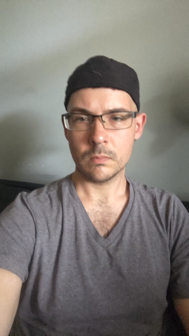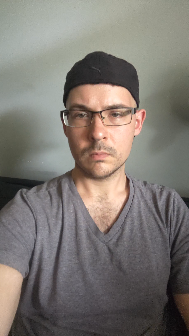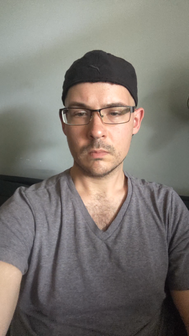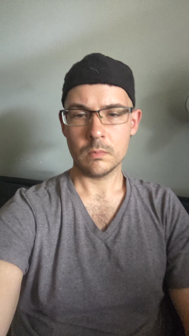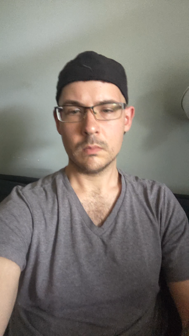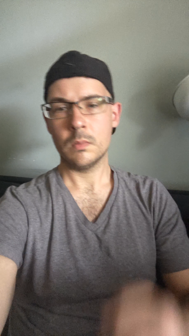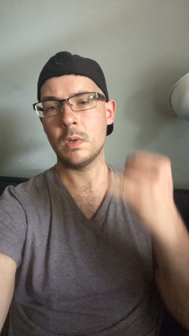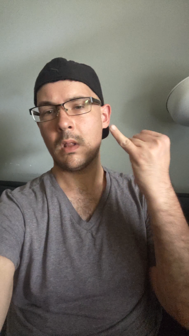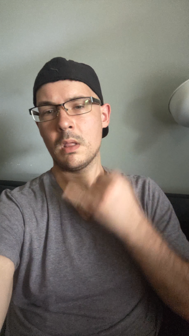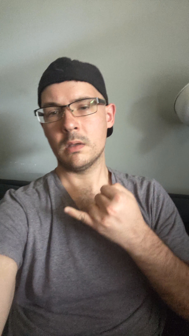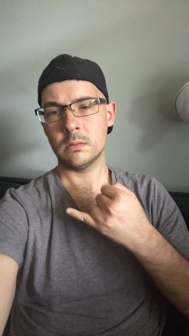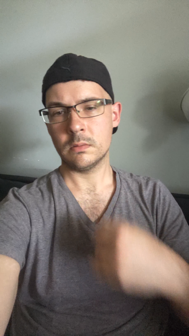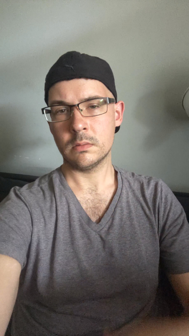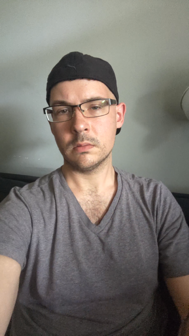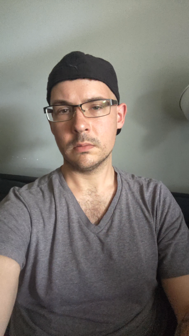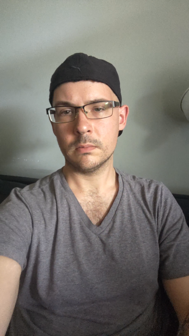last